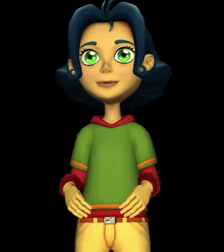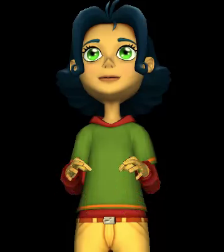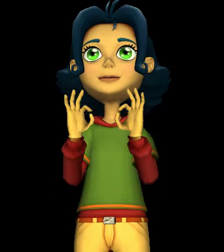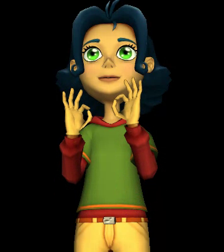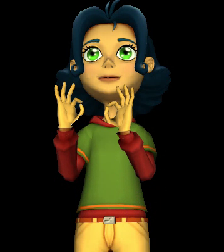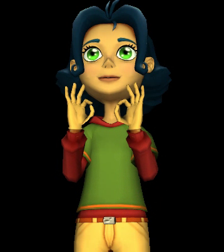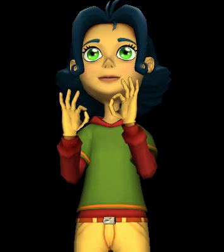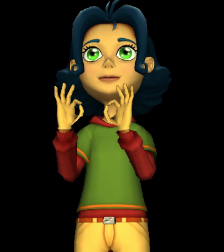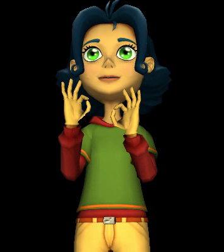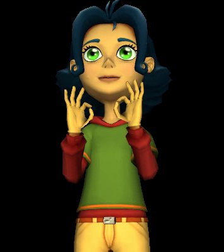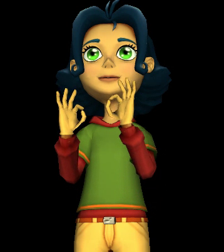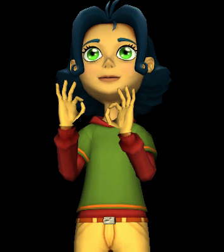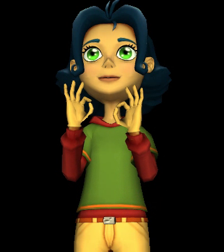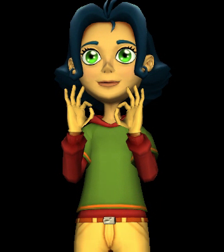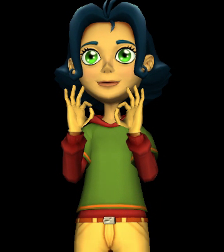الآنسة